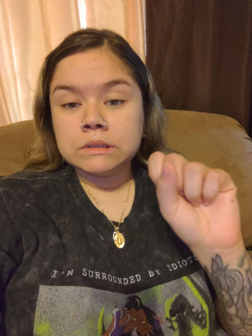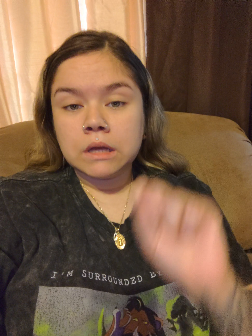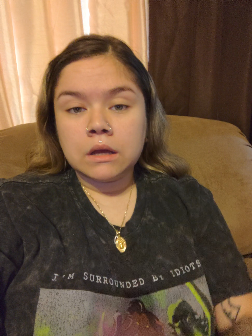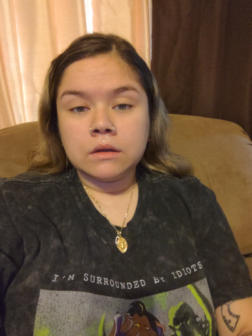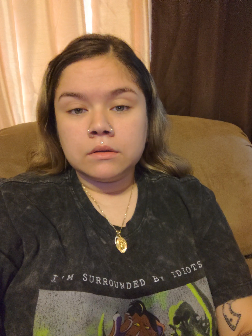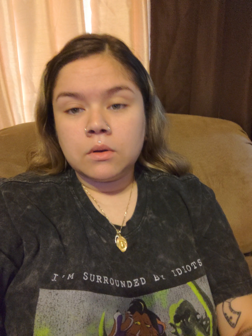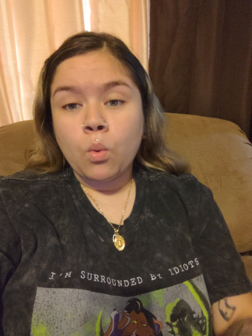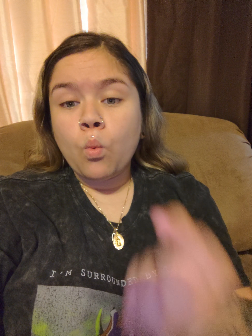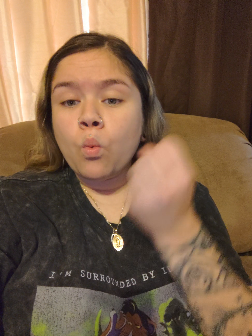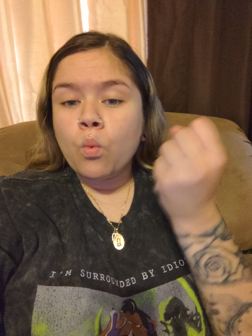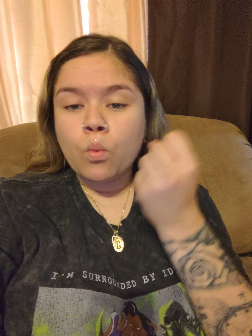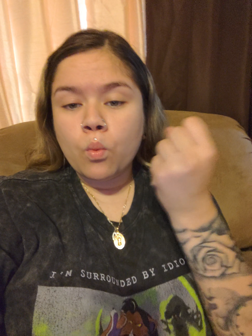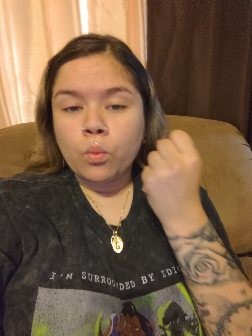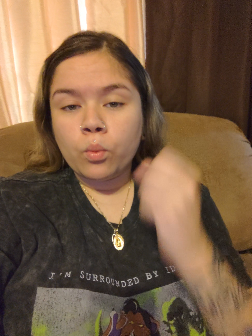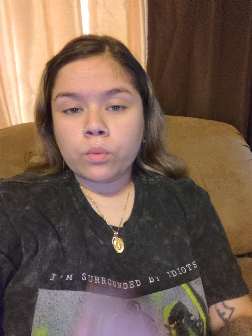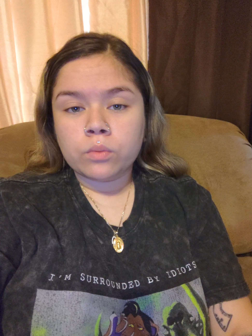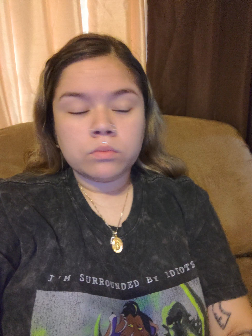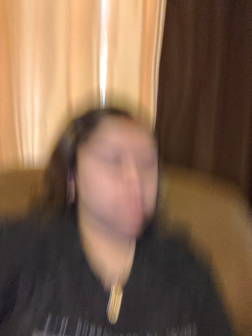hold